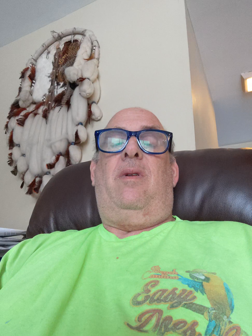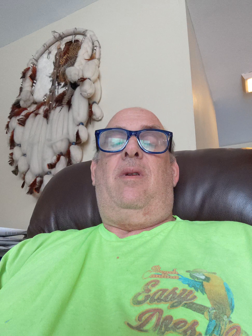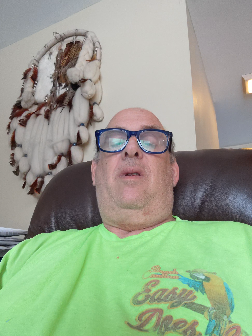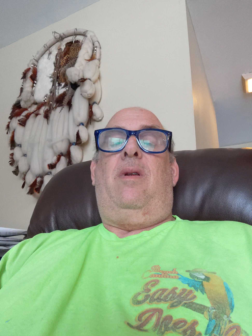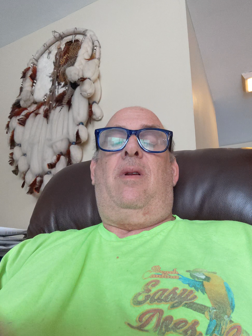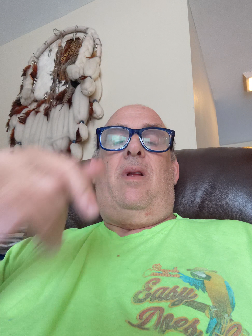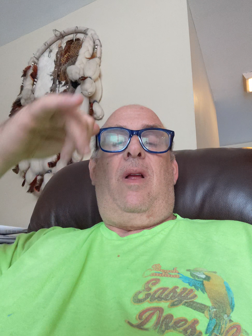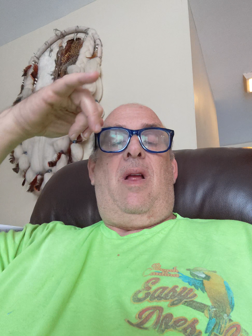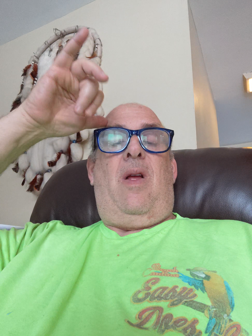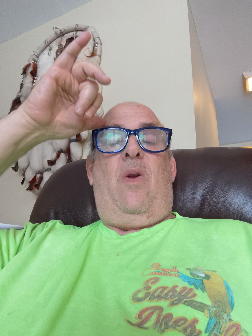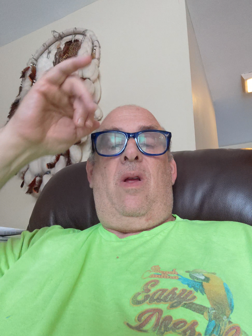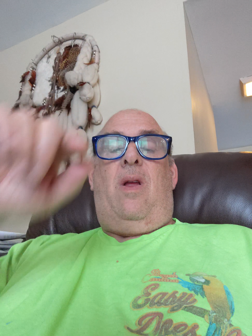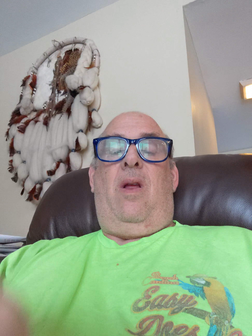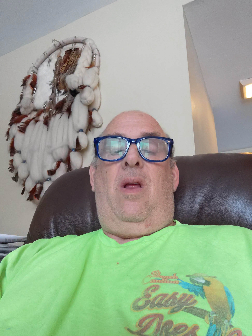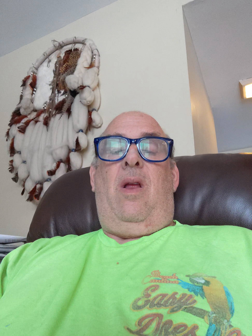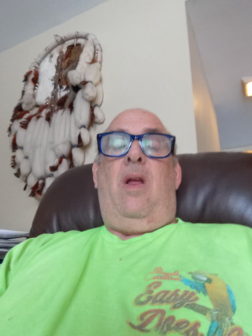cow